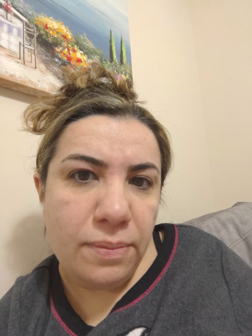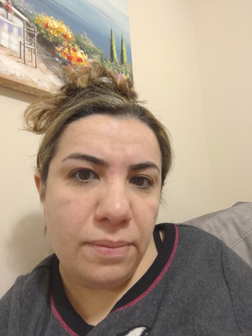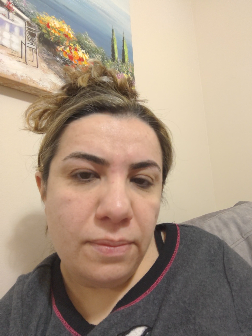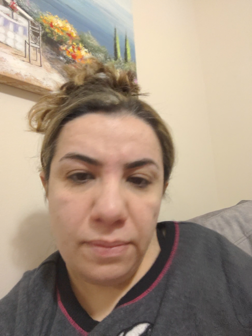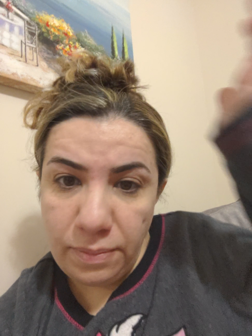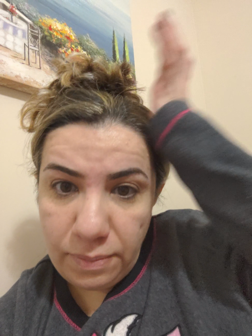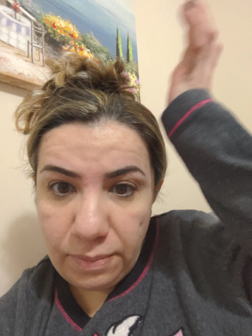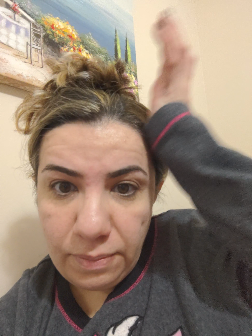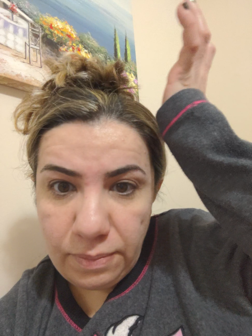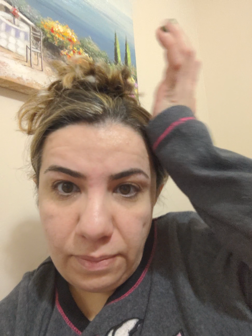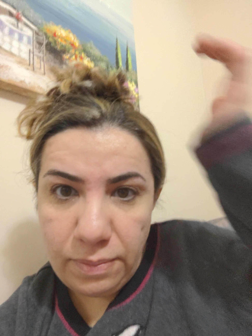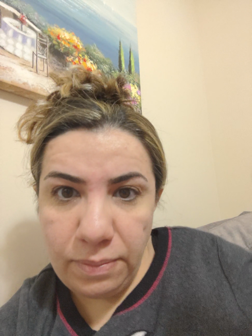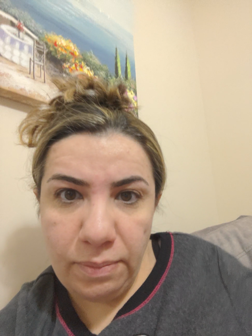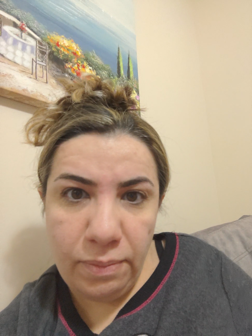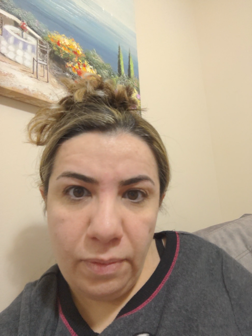garbage